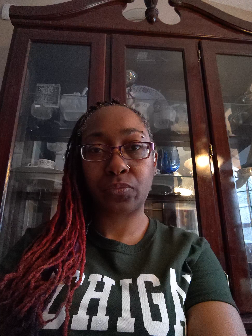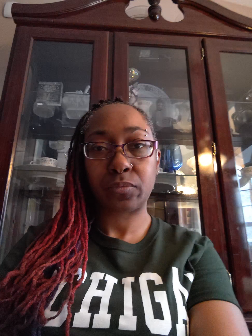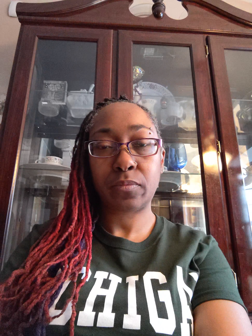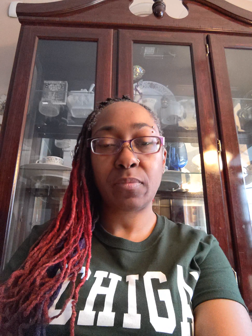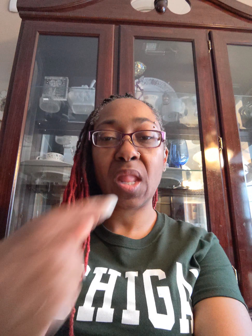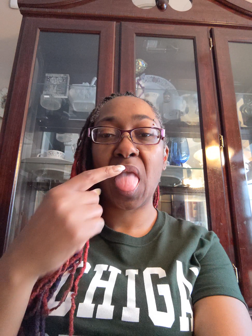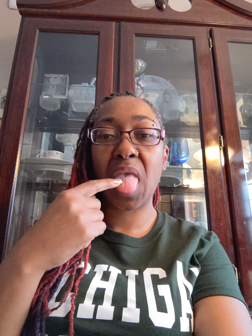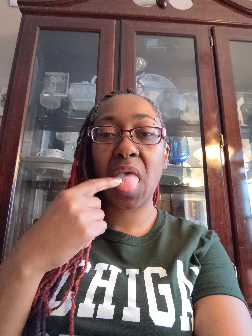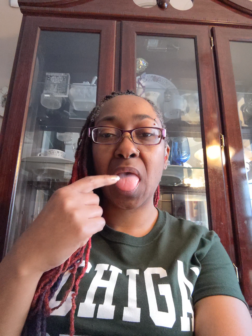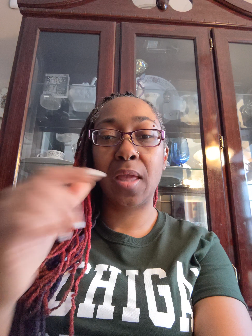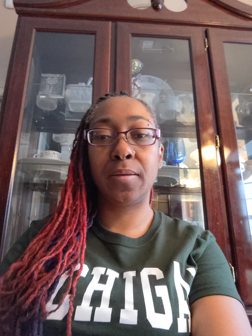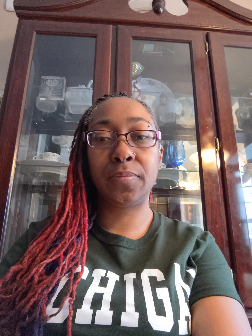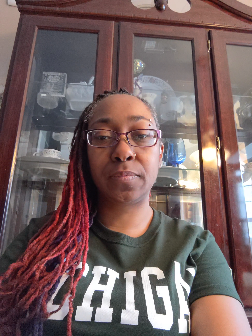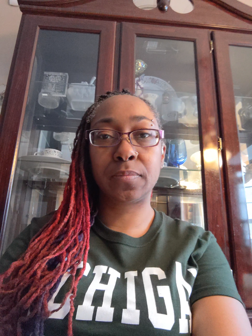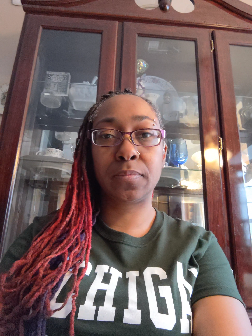tongue